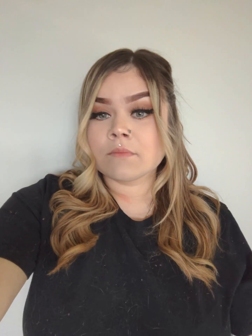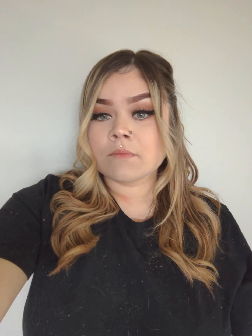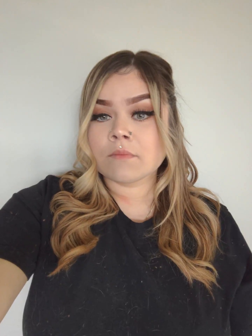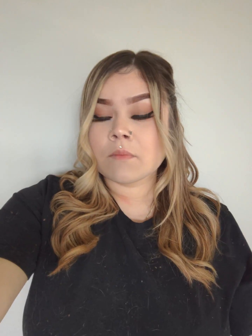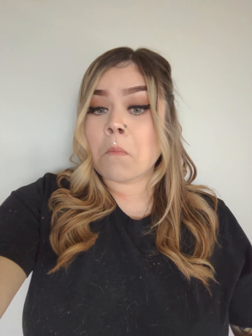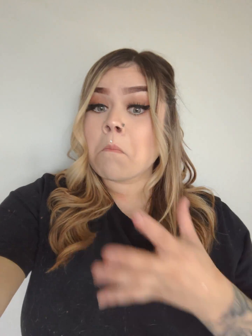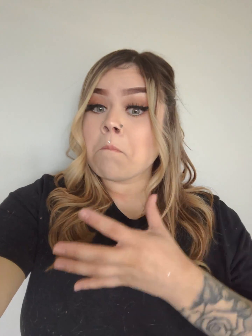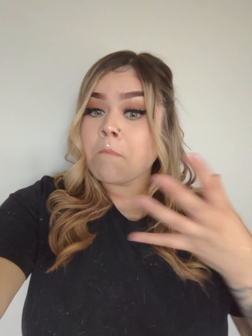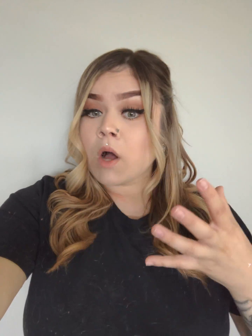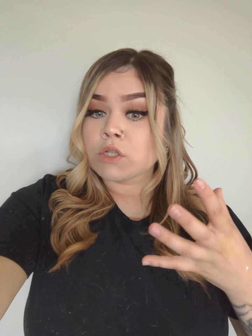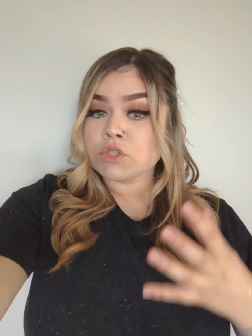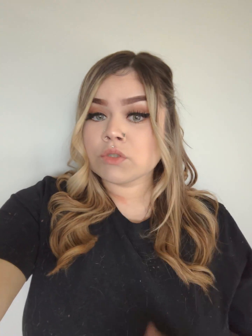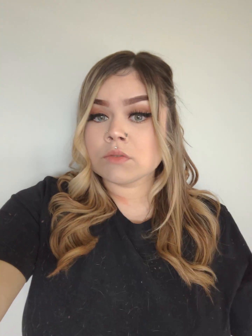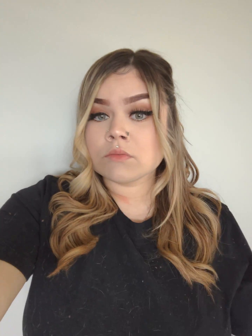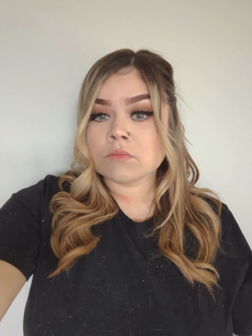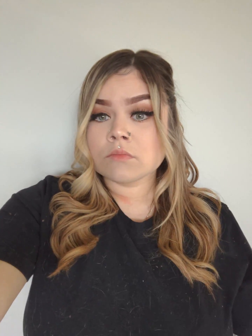much